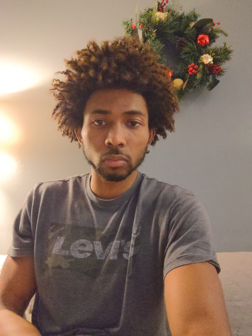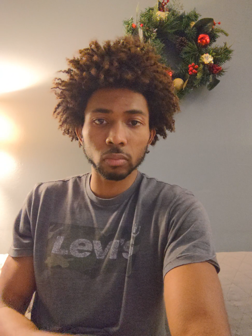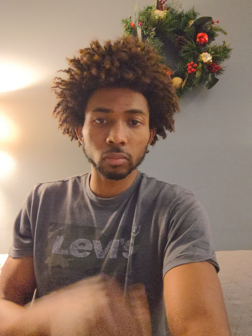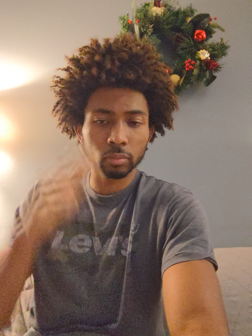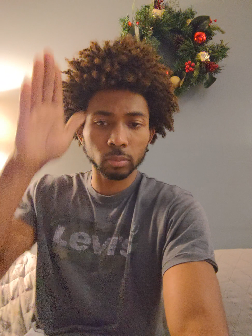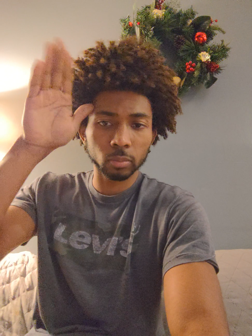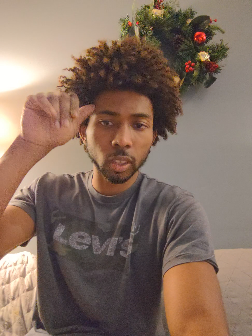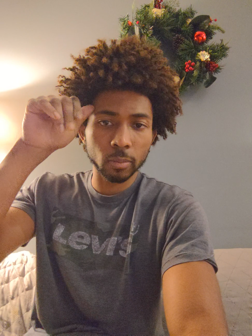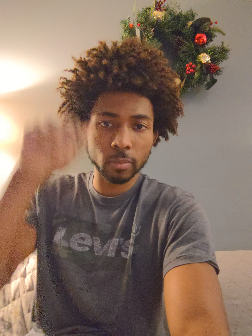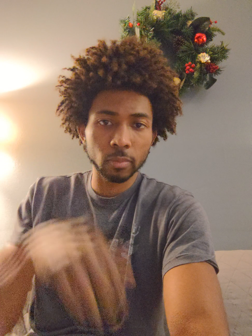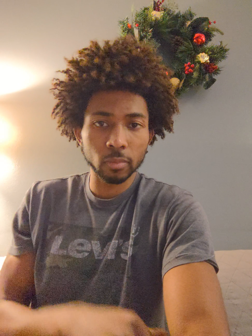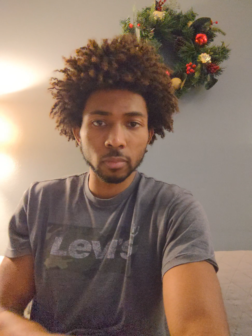donkey